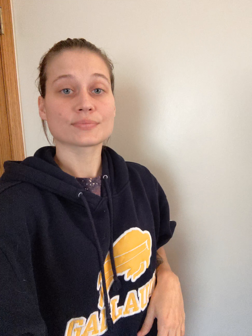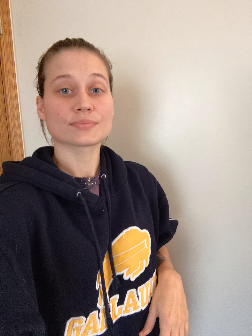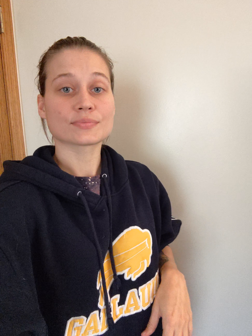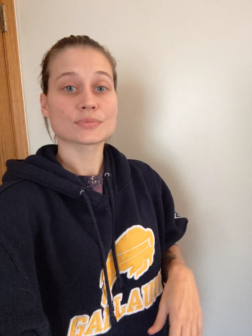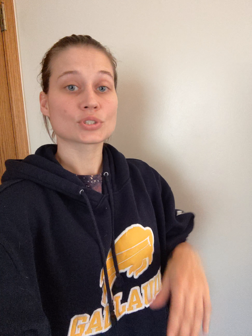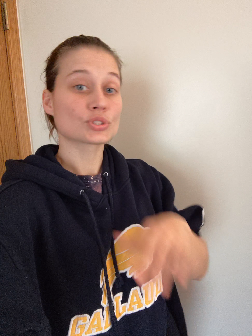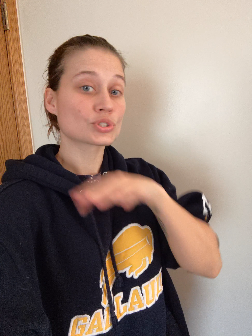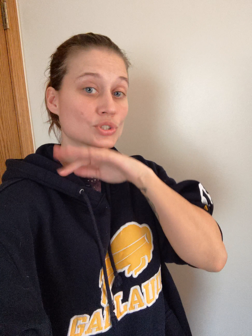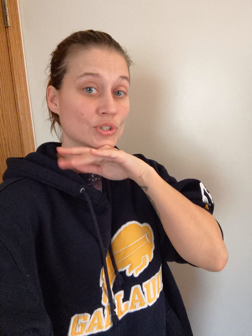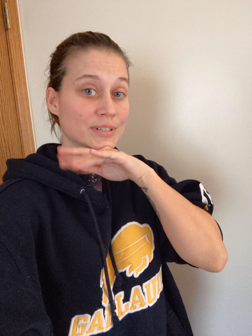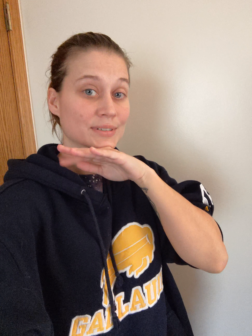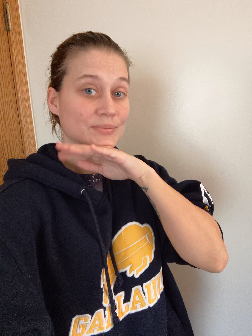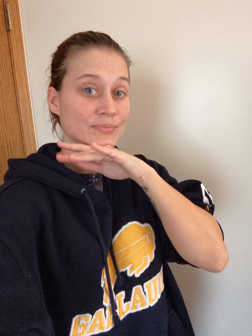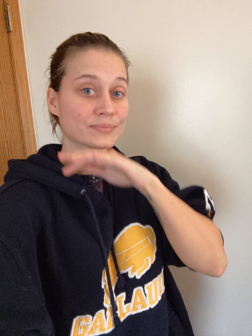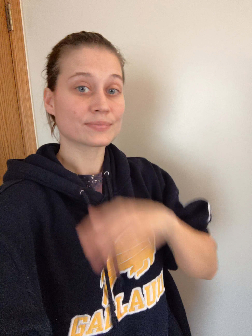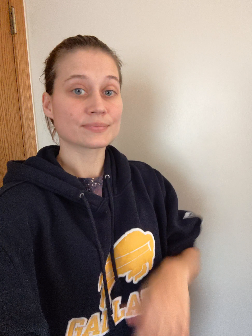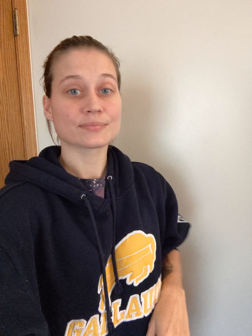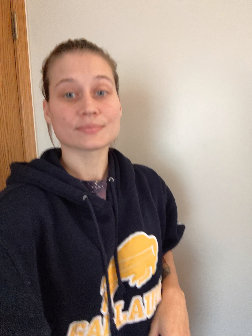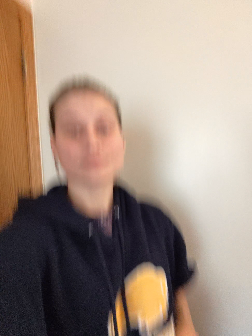dirty